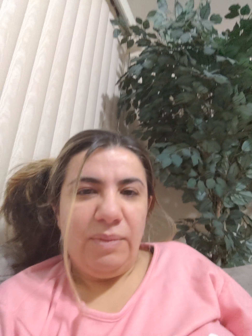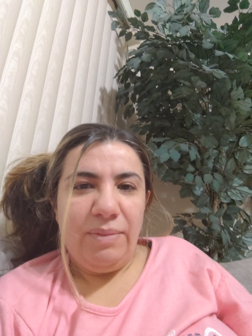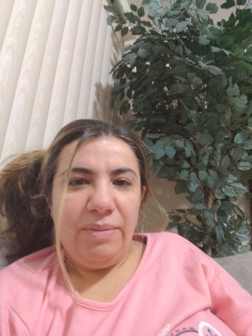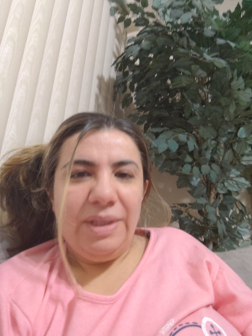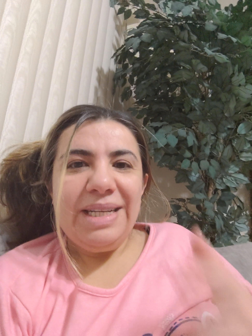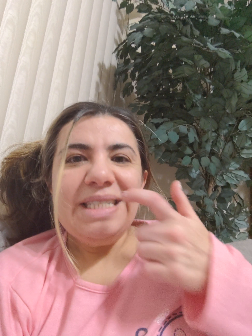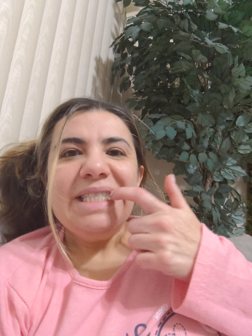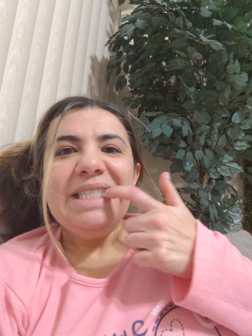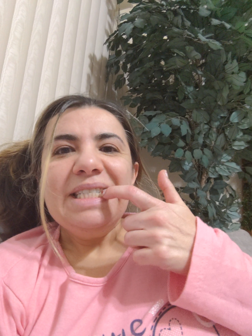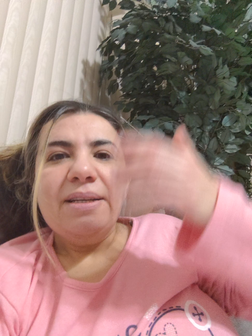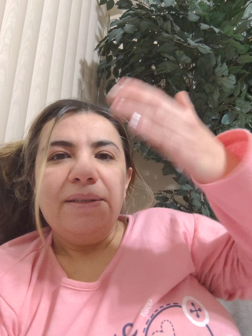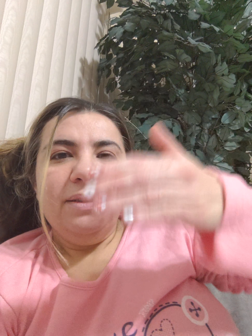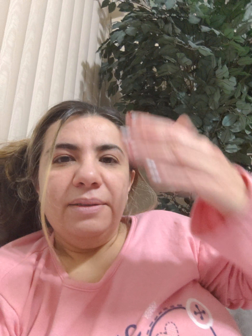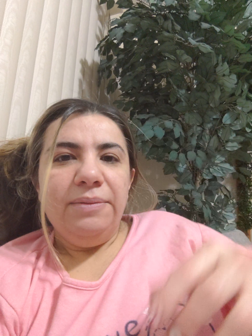window